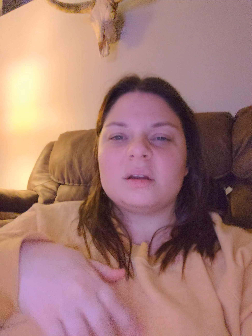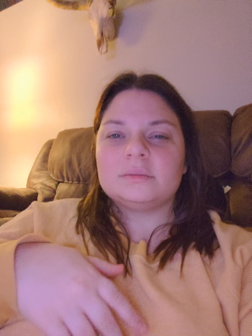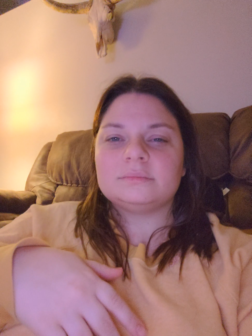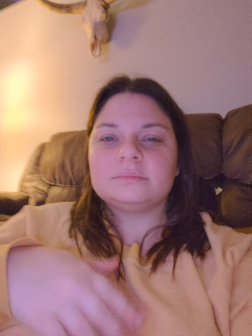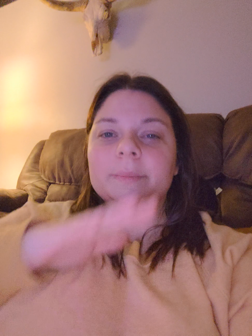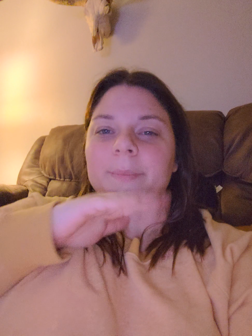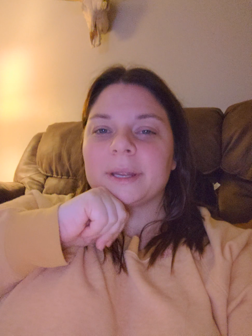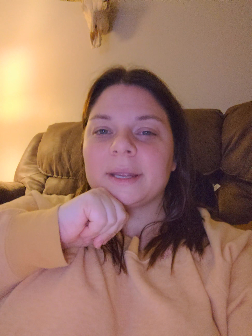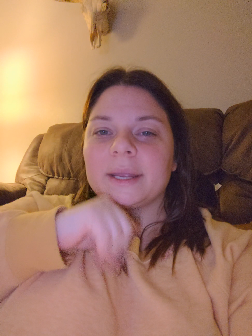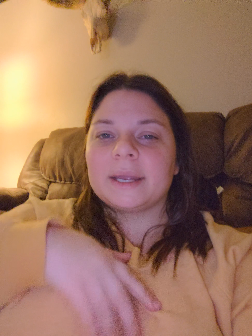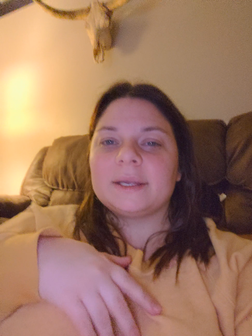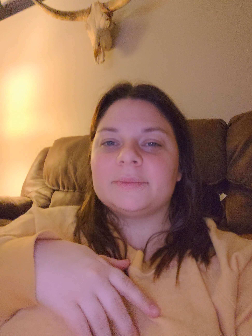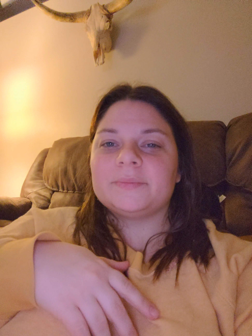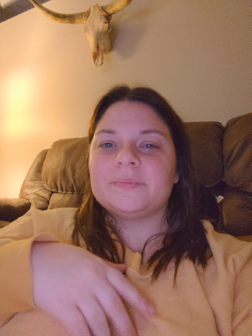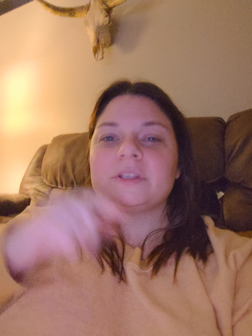pig